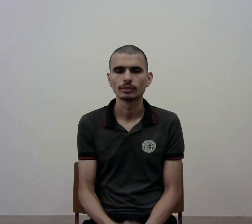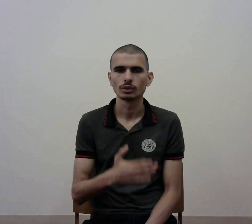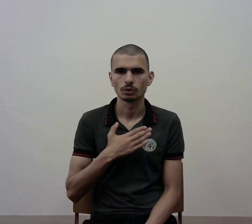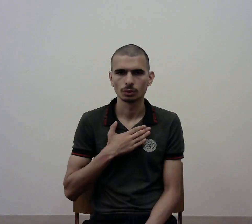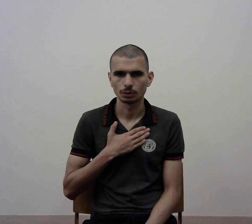mən